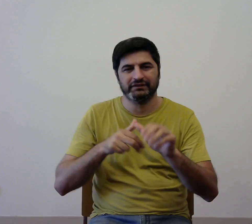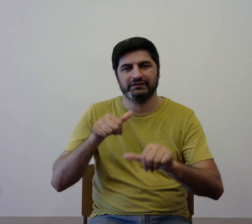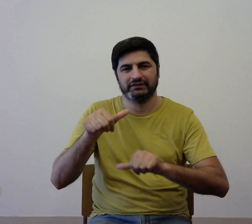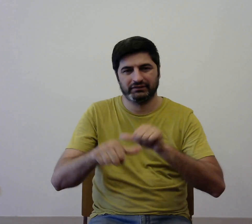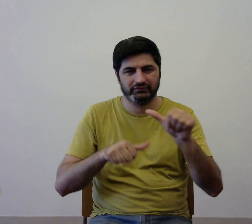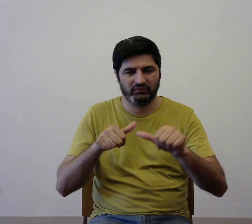il